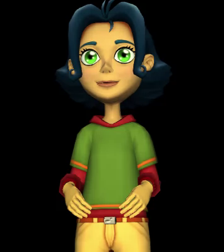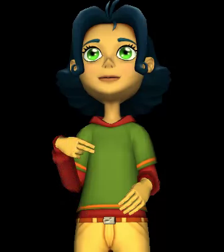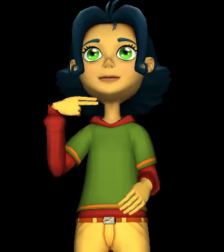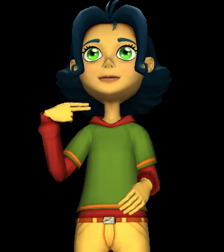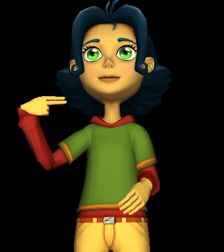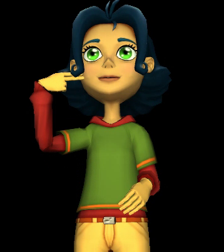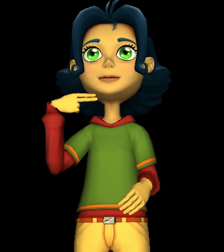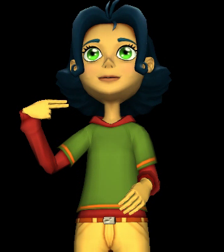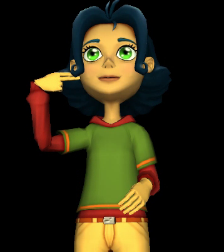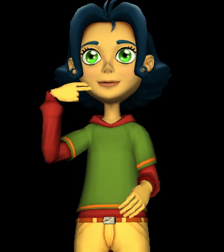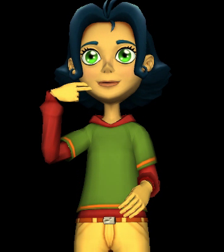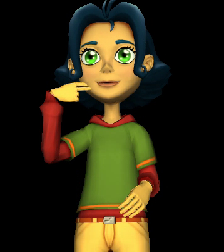نوفمبر